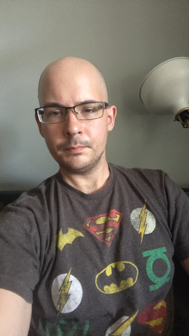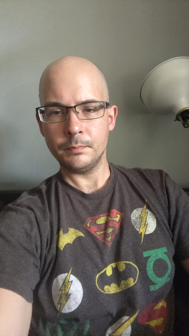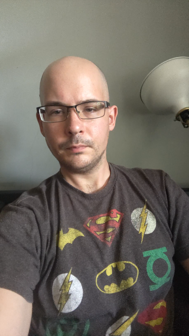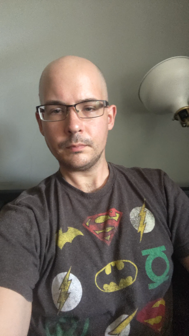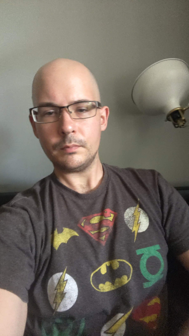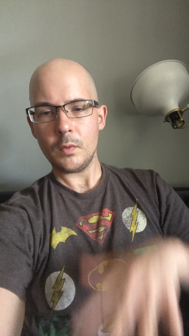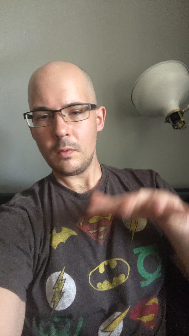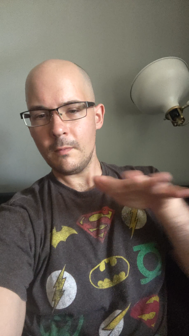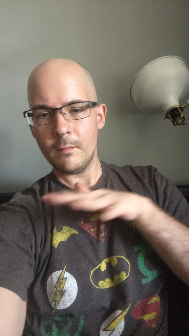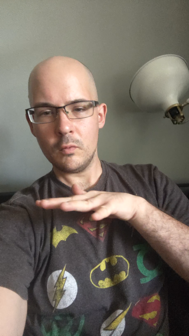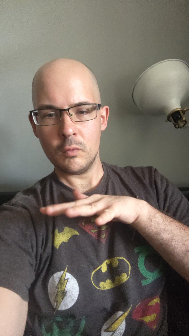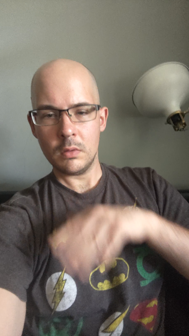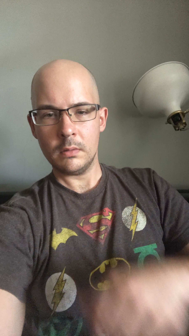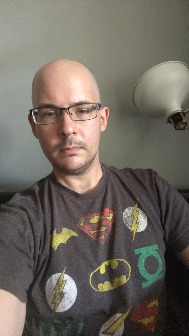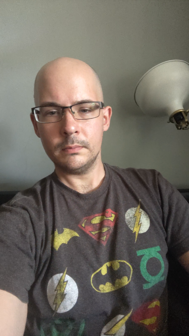full